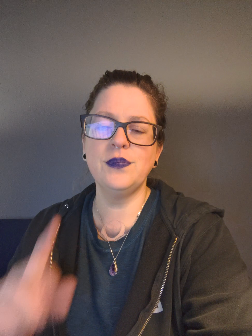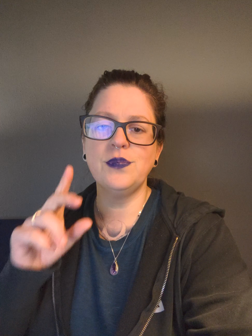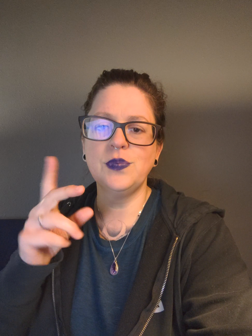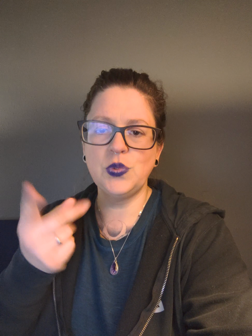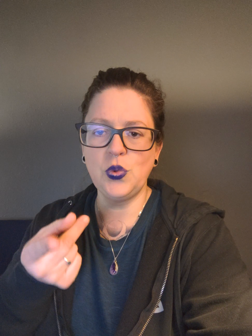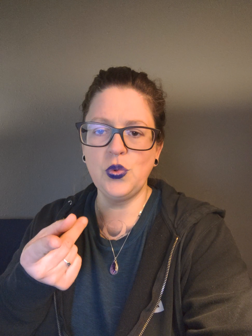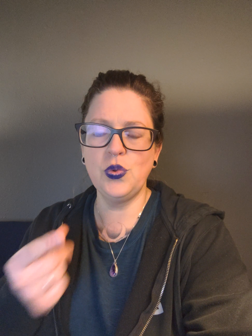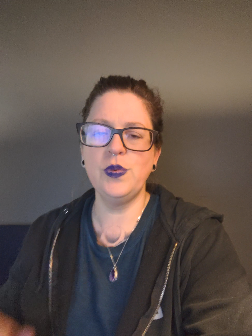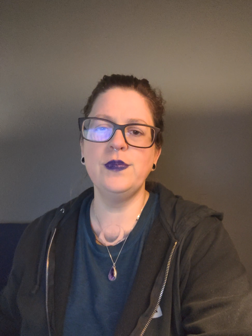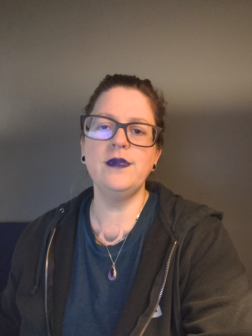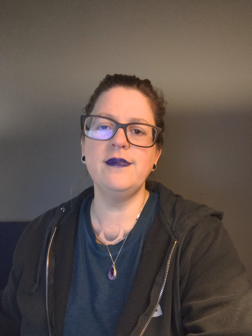dog